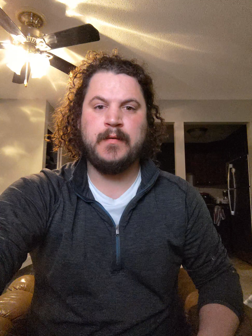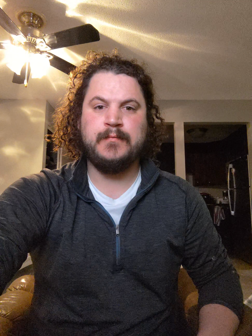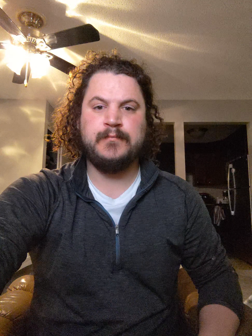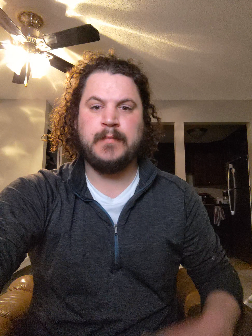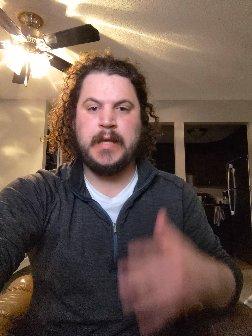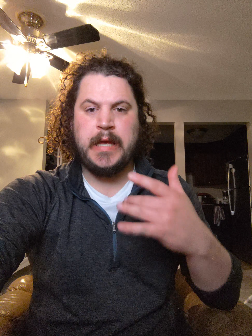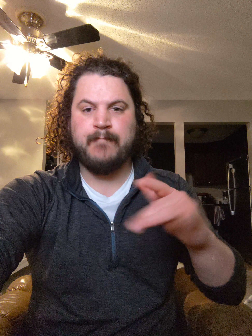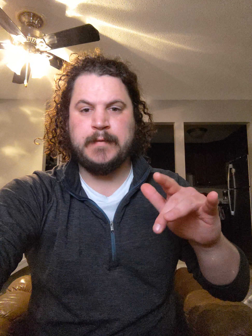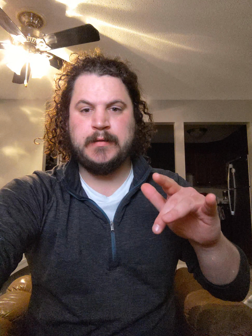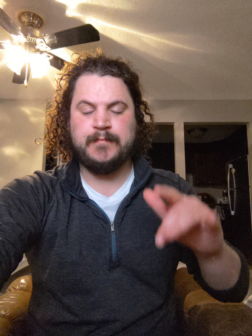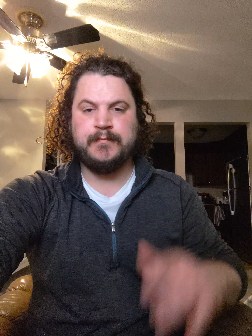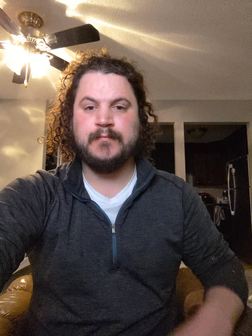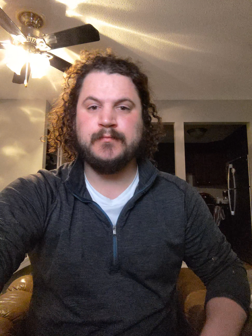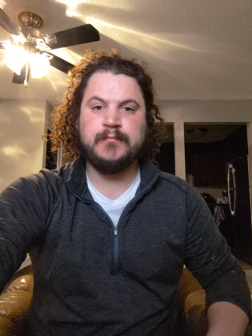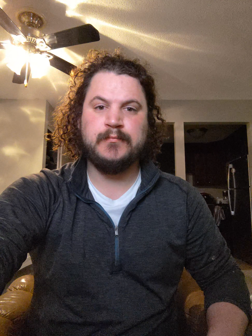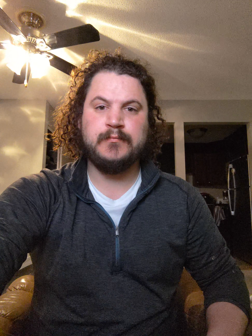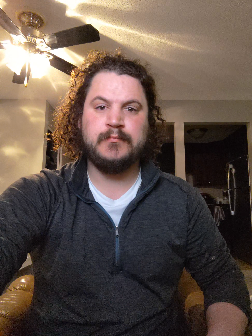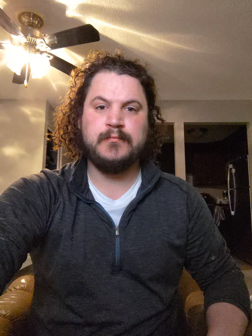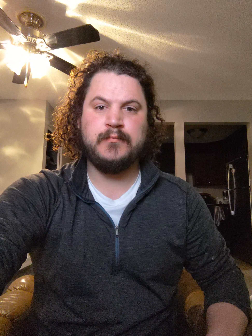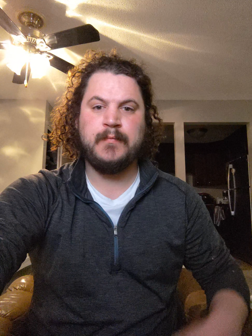empty